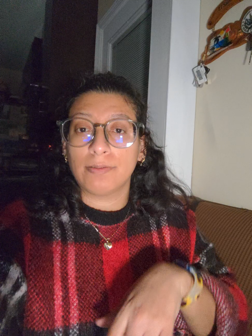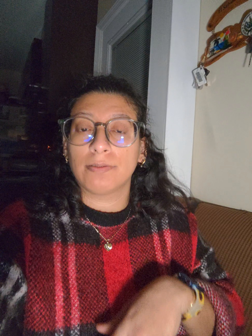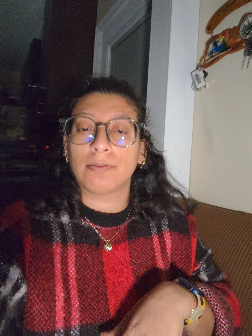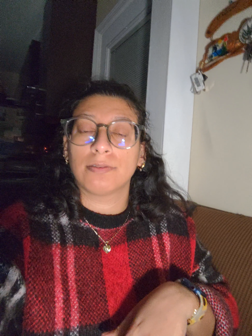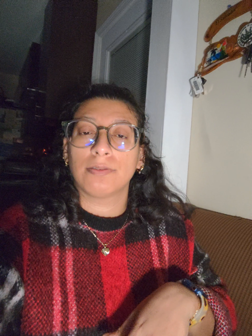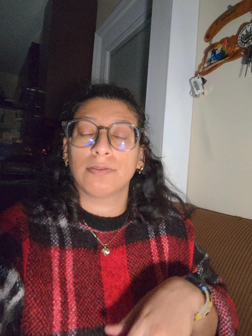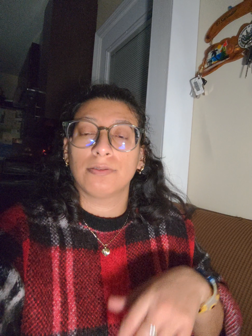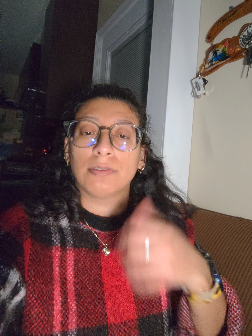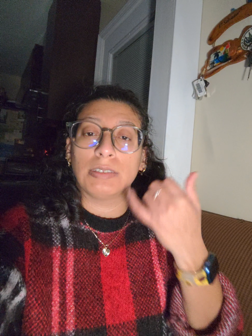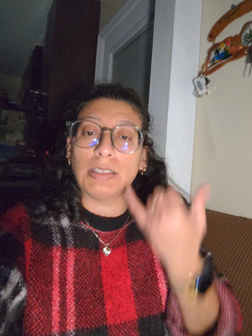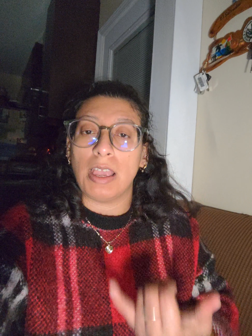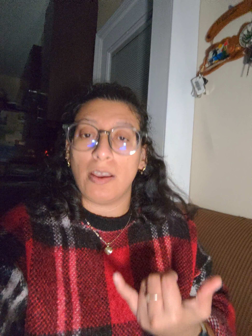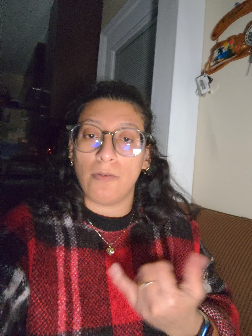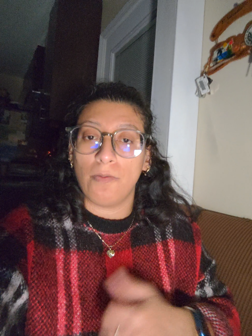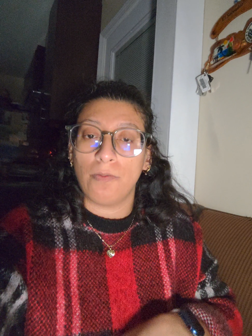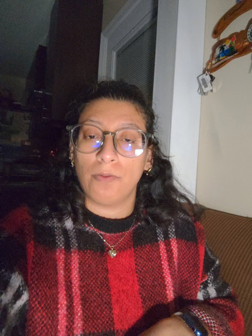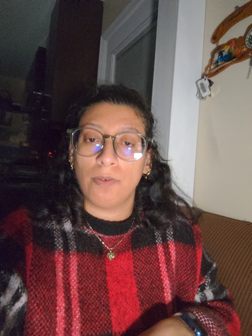now